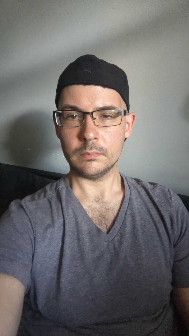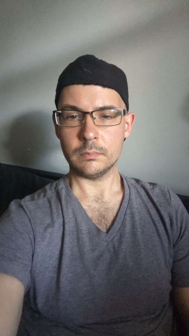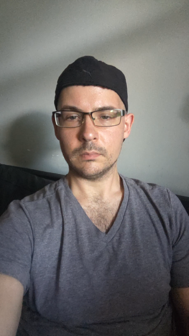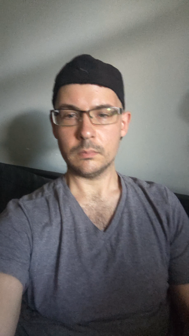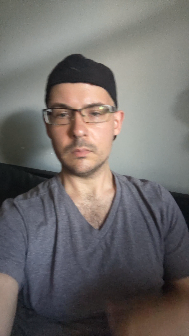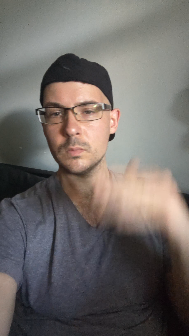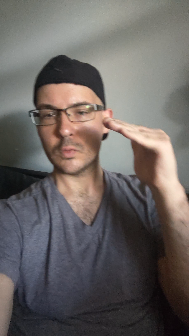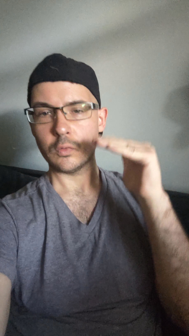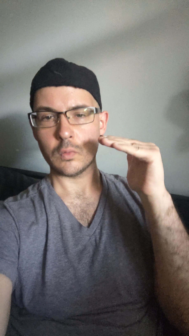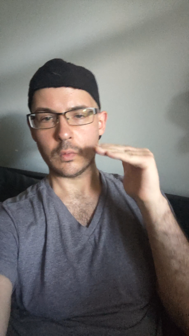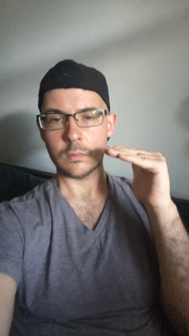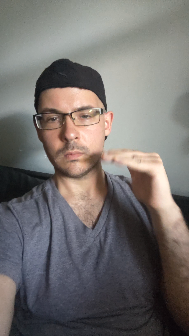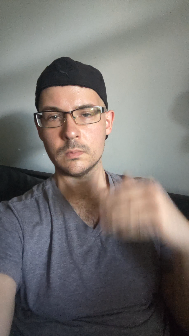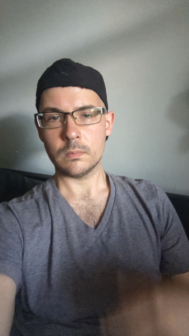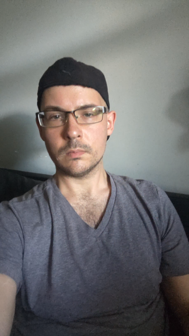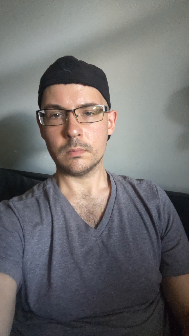short